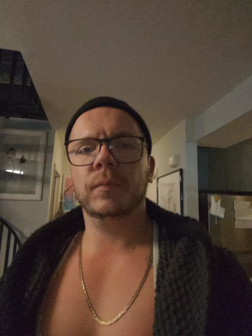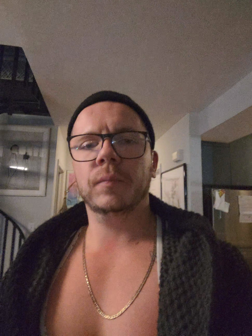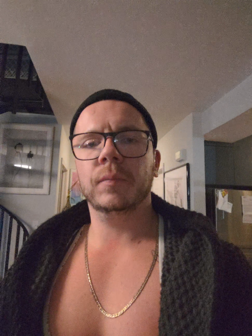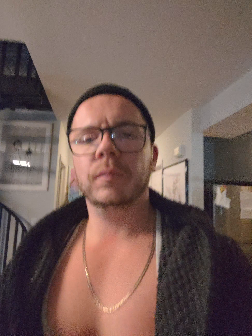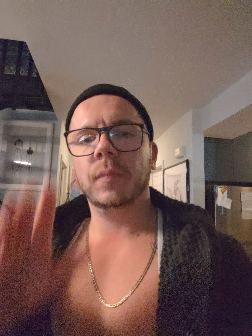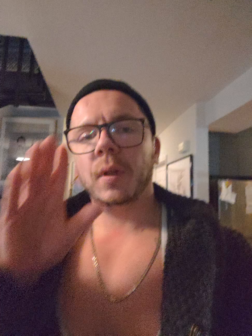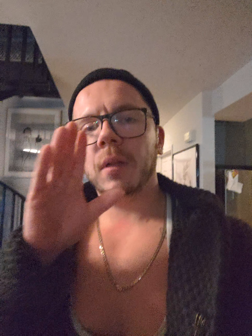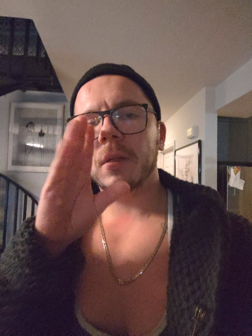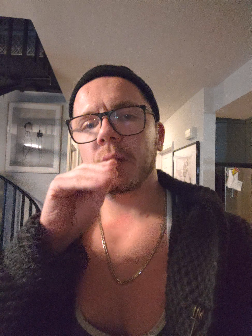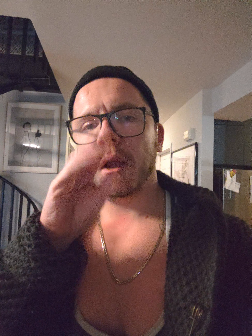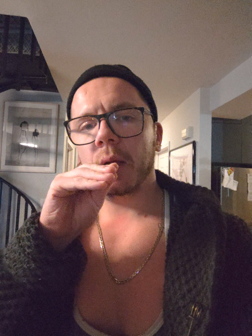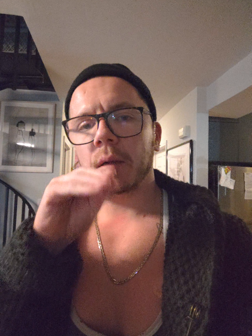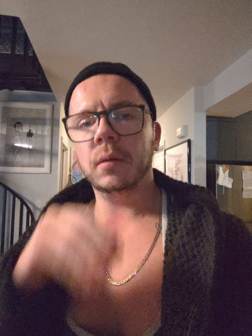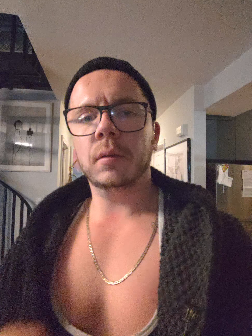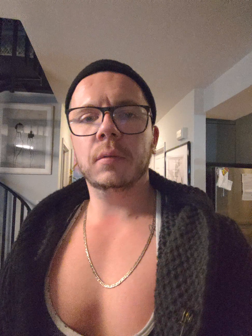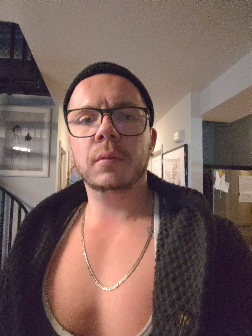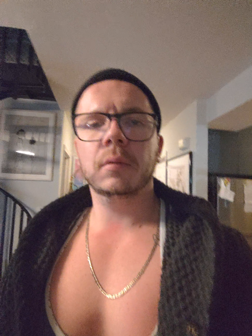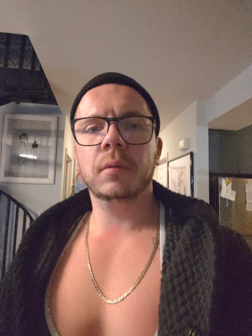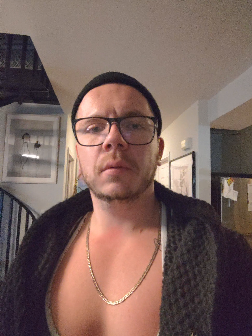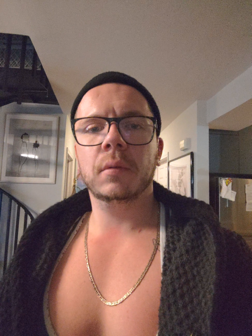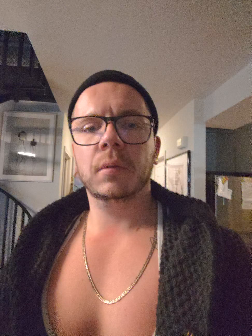duck